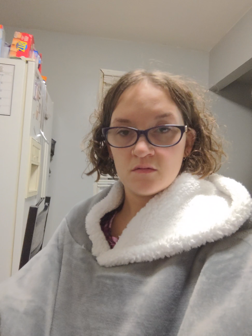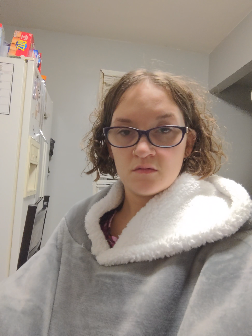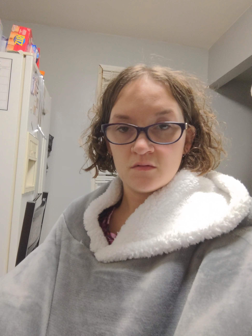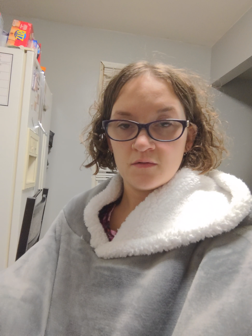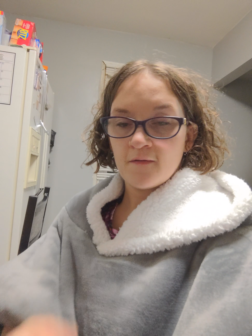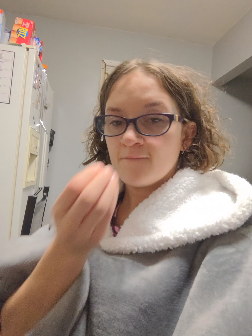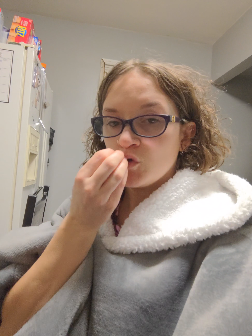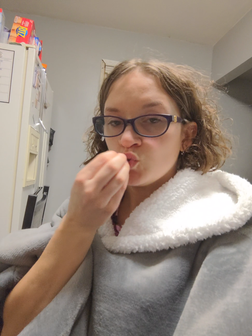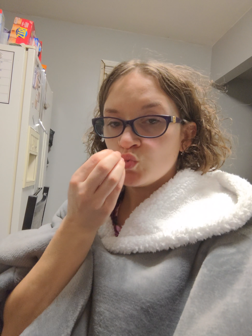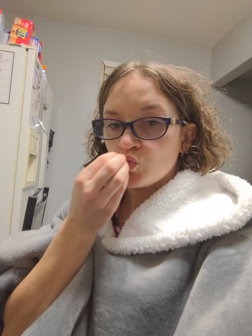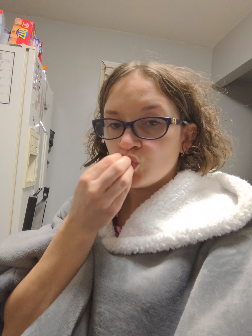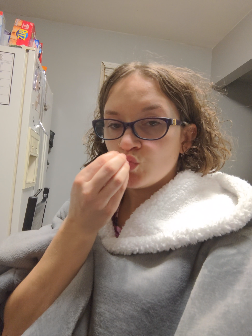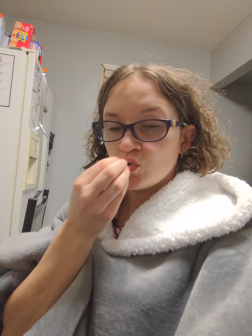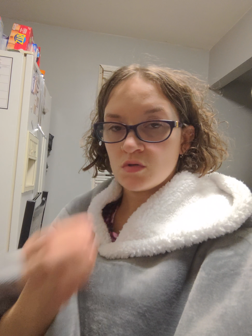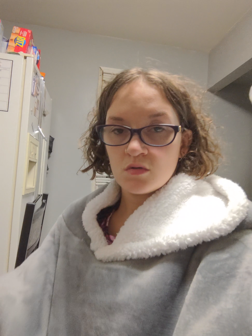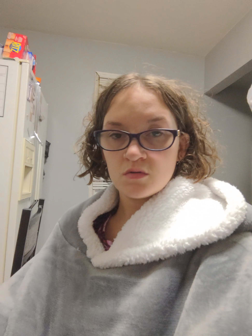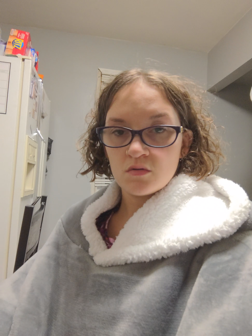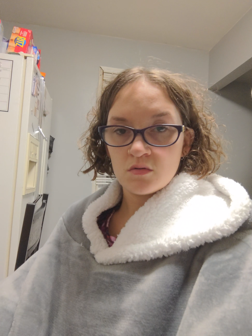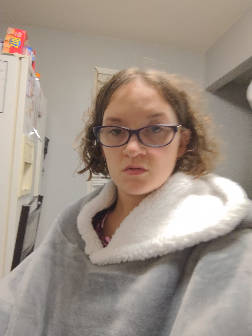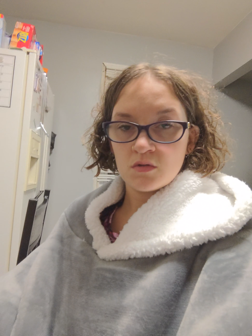food